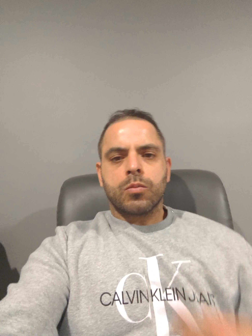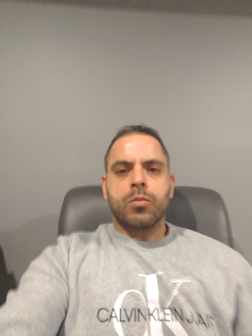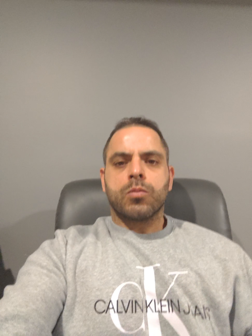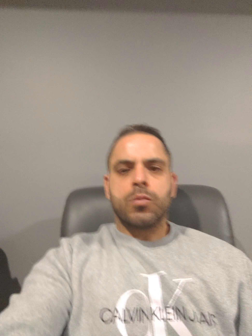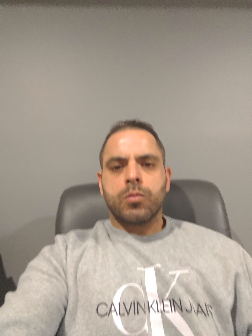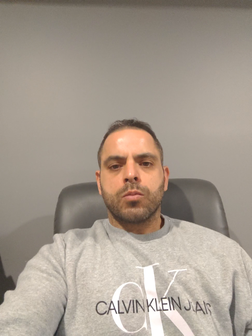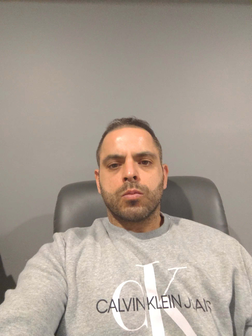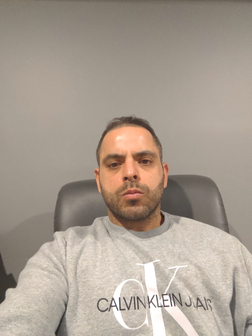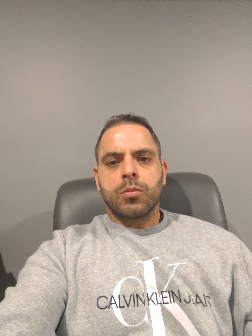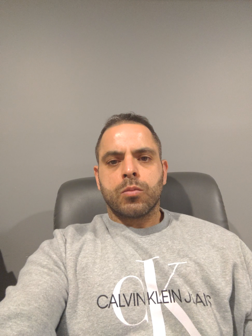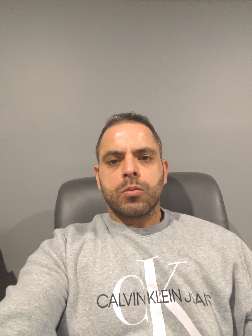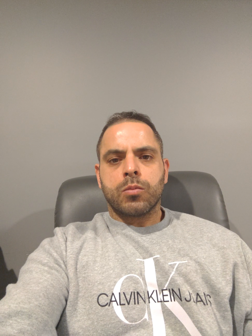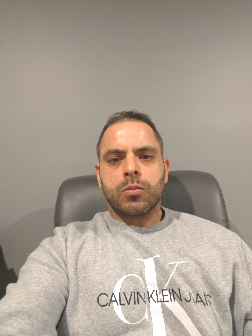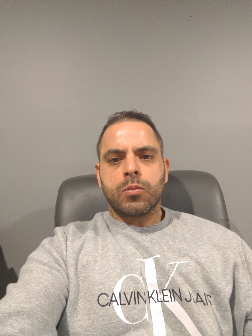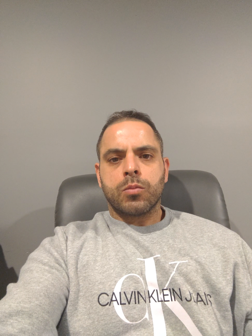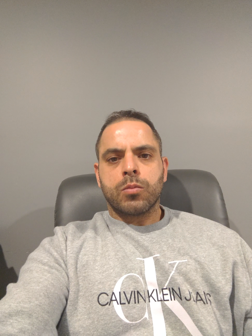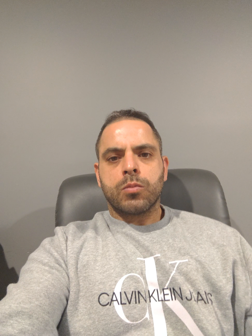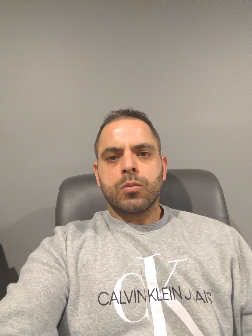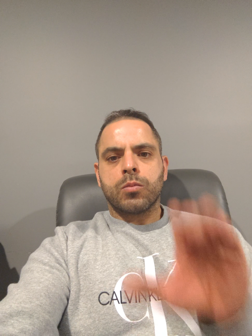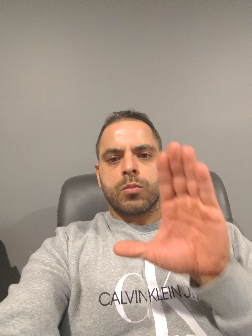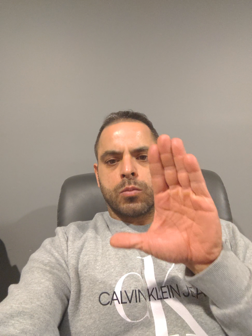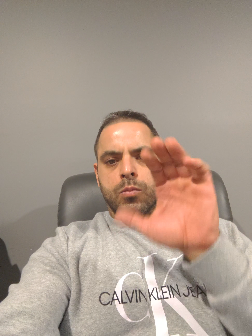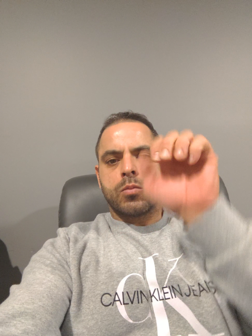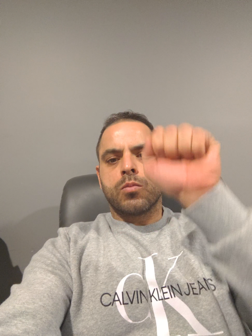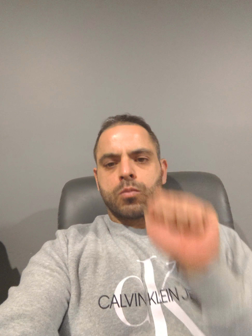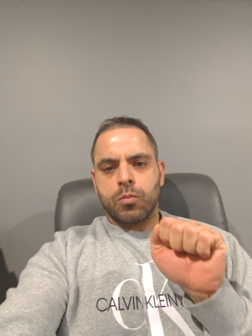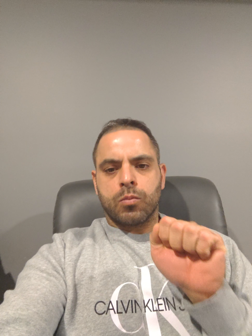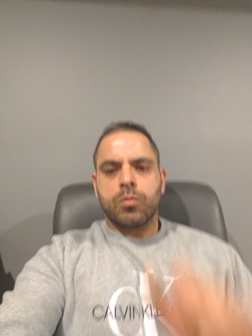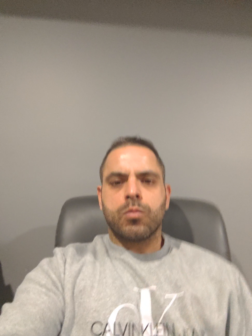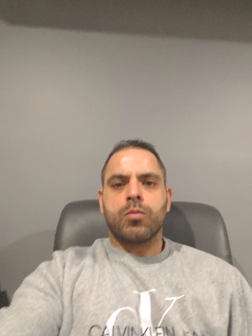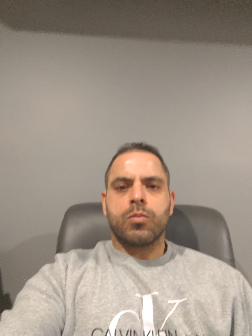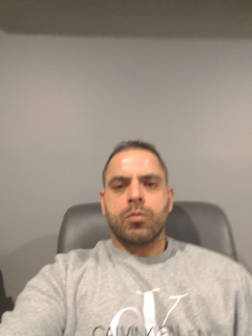mitten